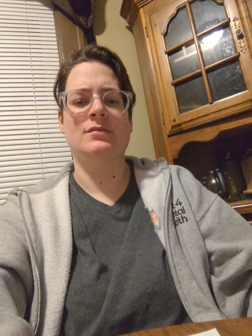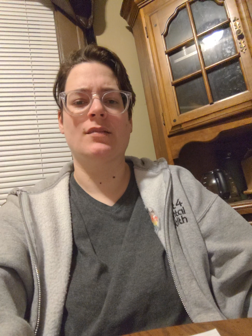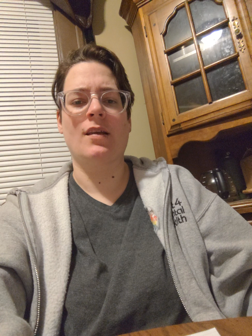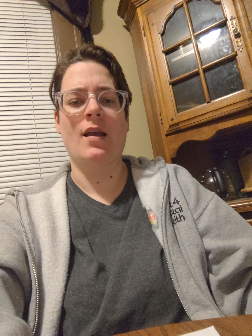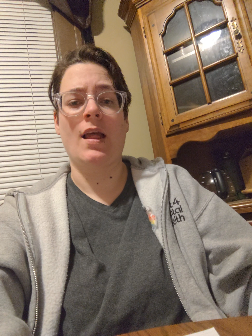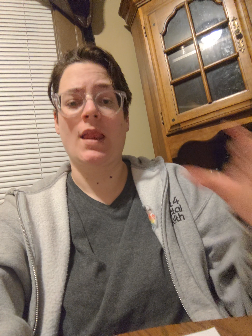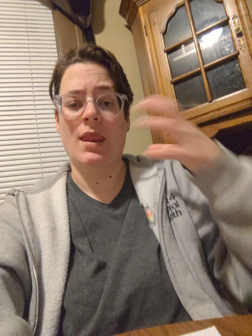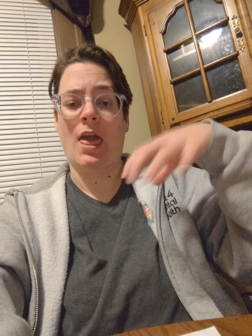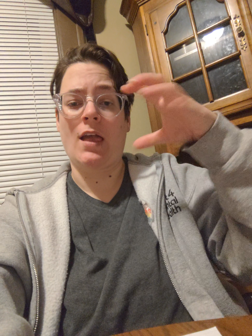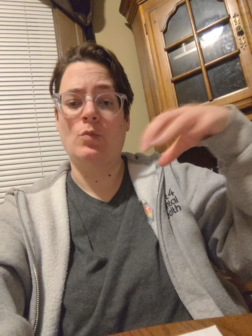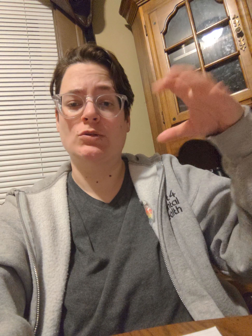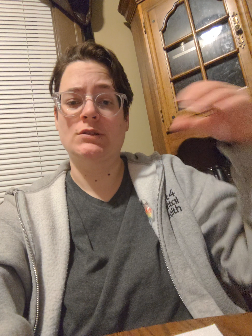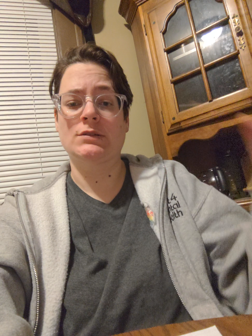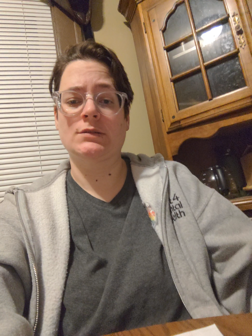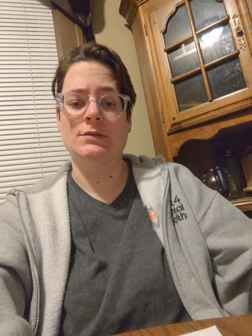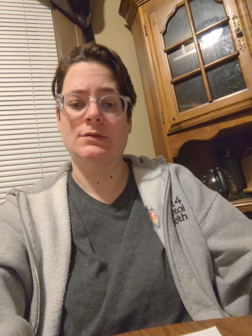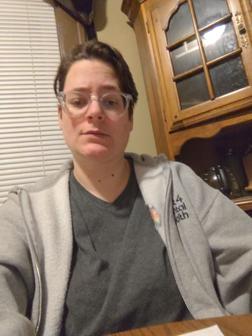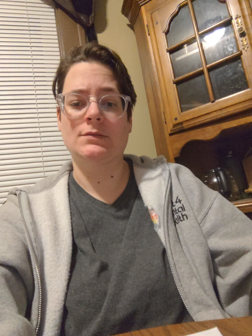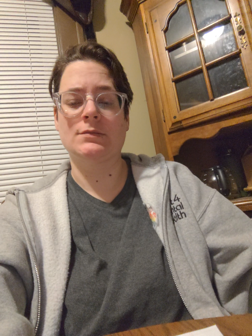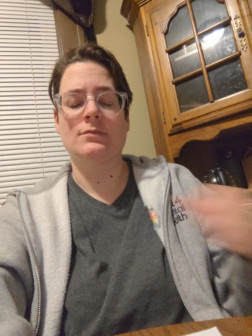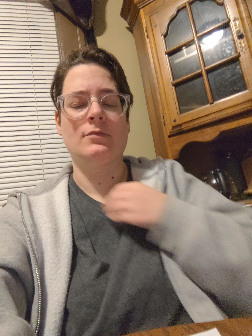cloud